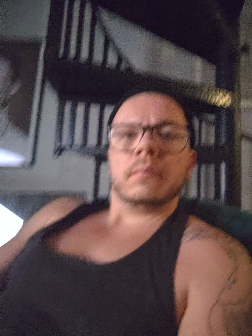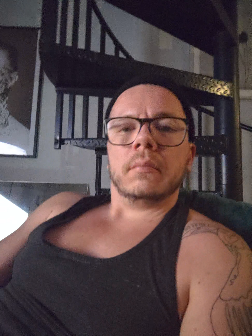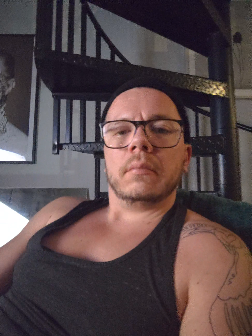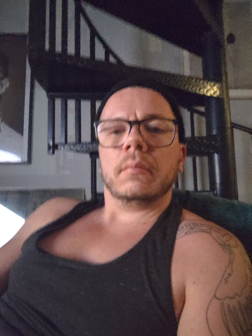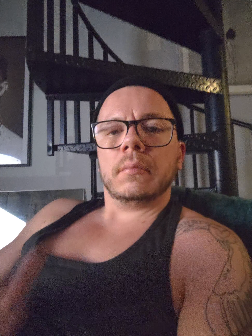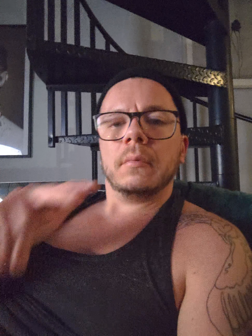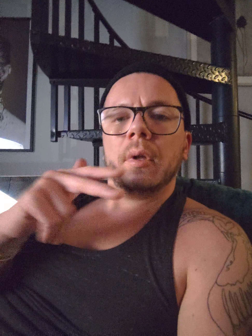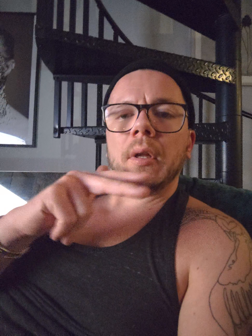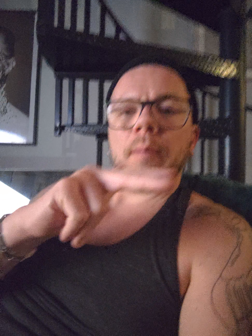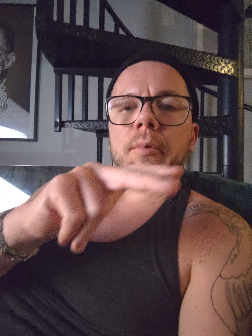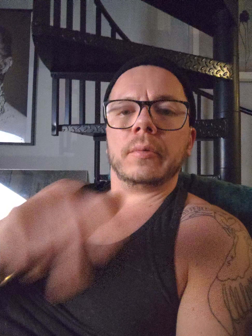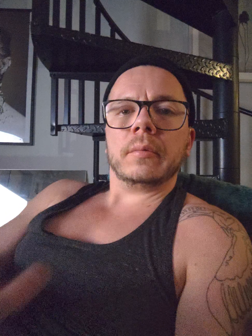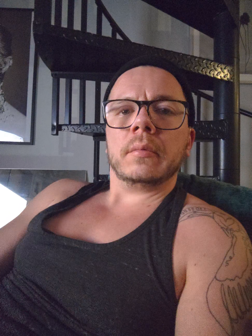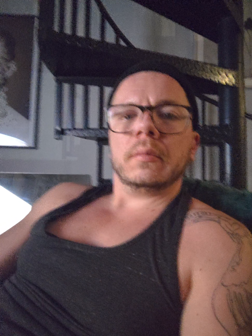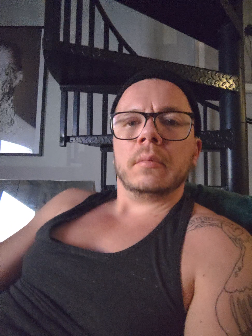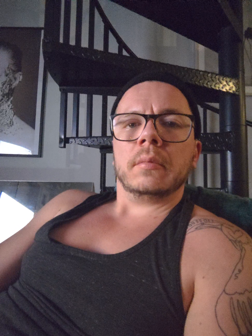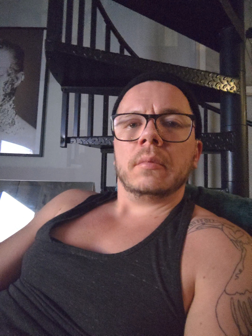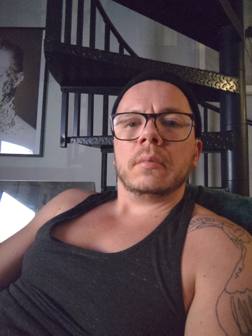helicopter